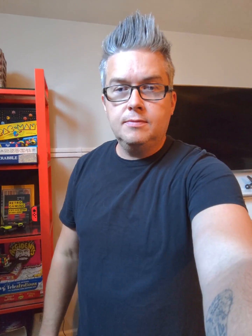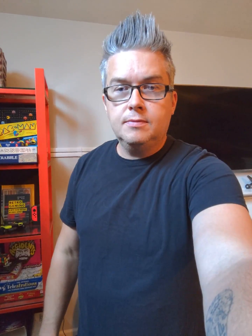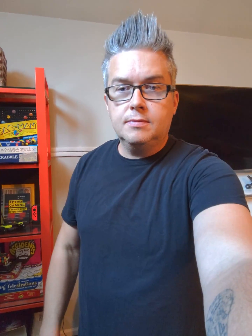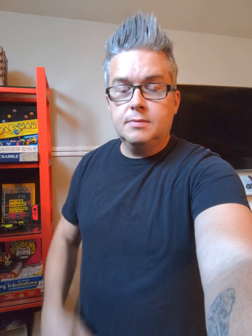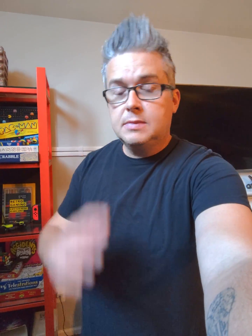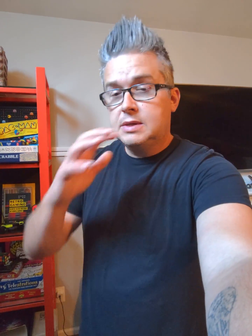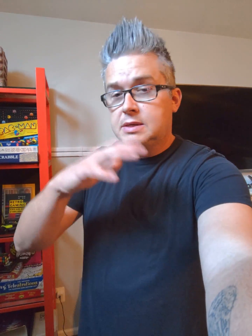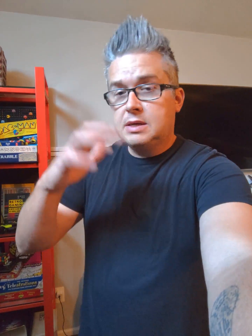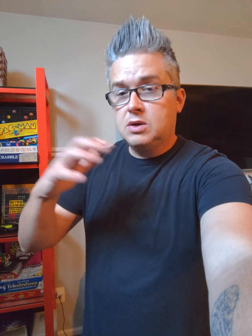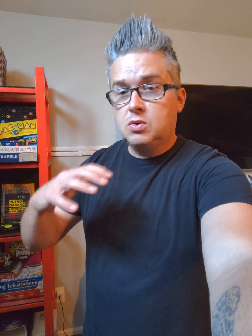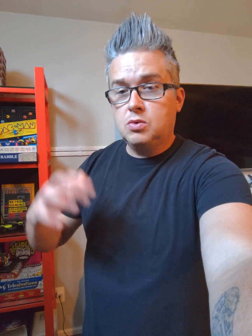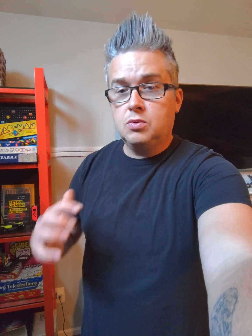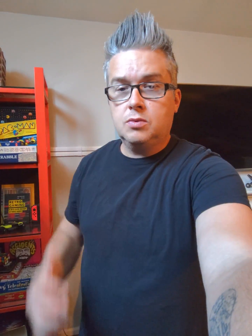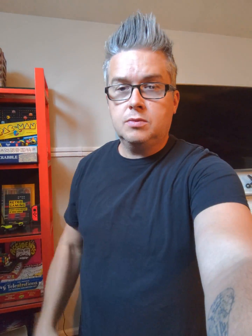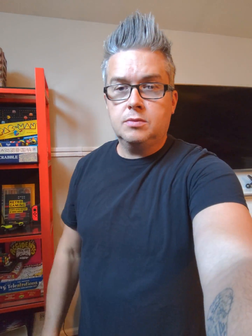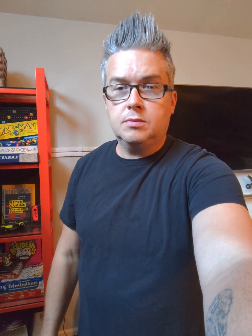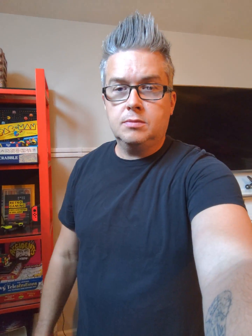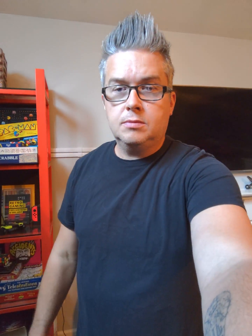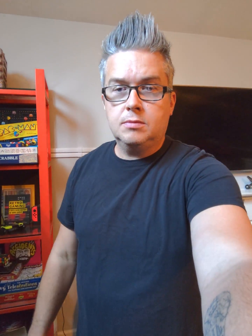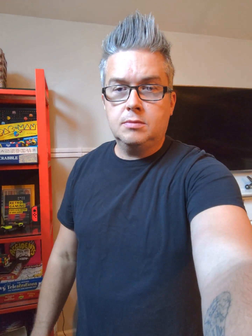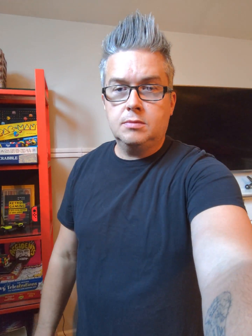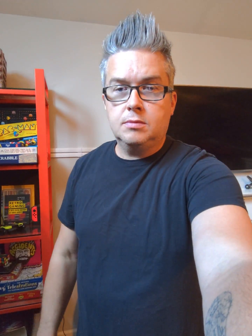grapes